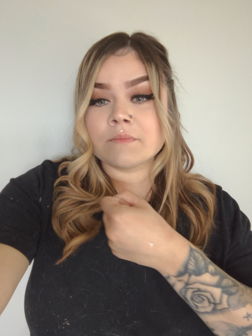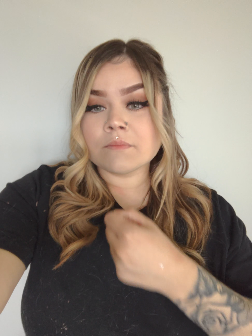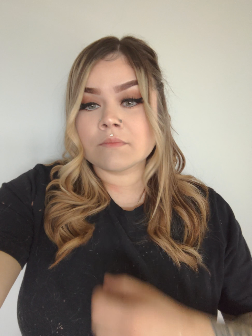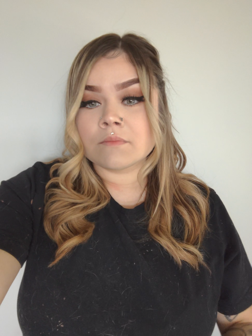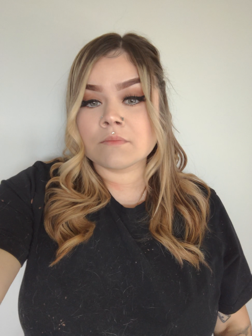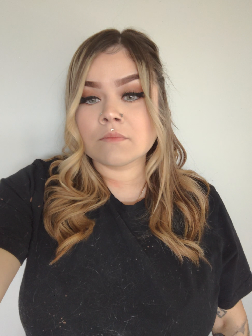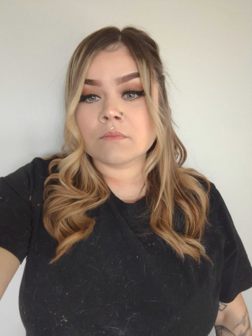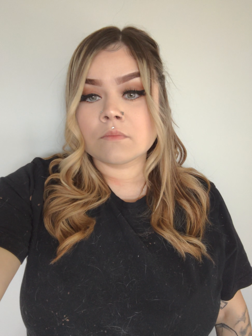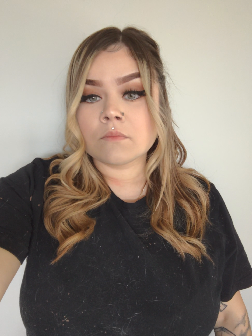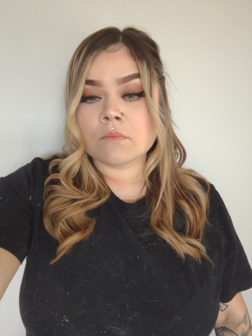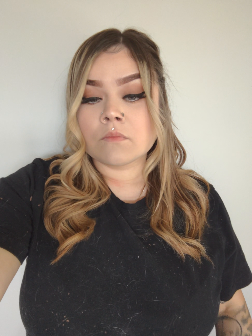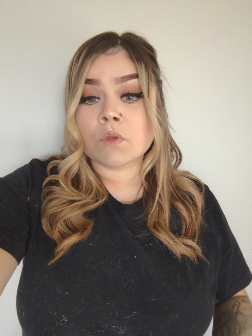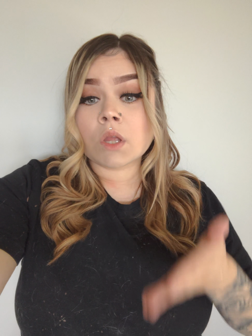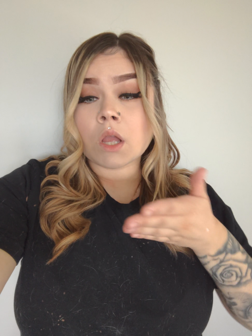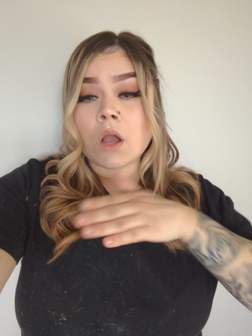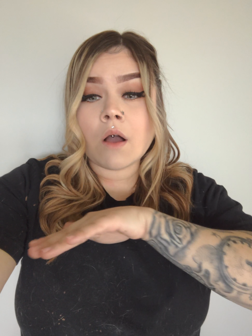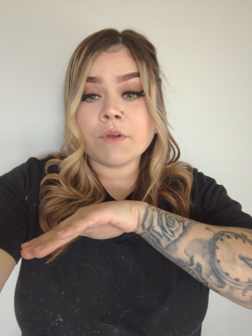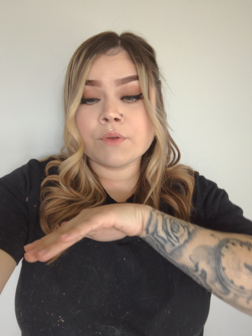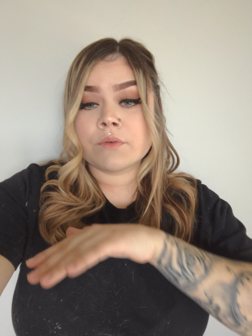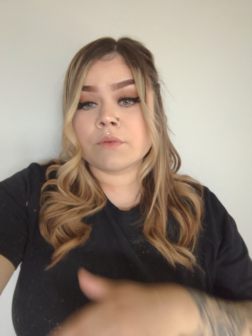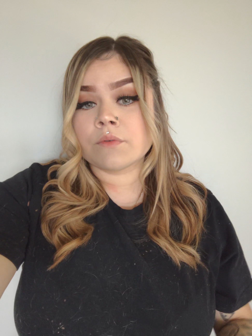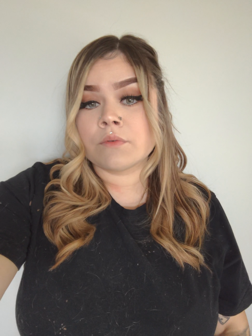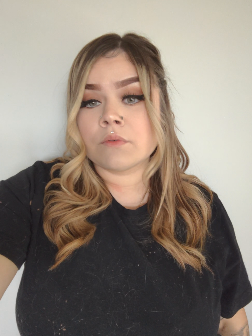cover